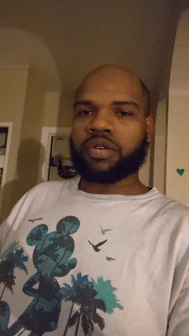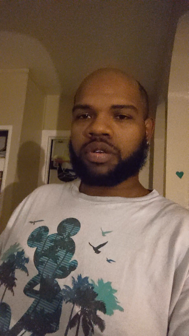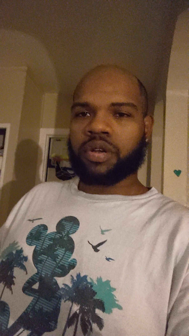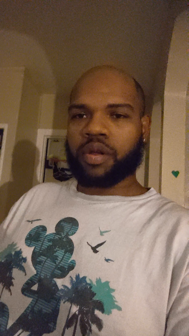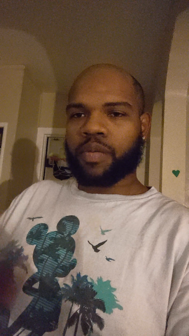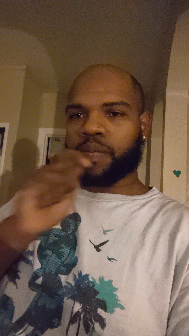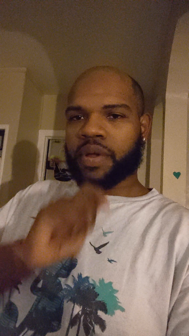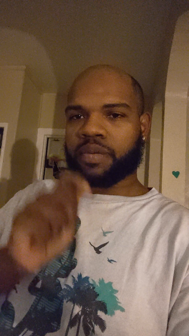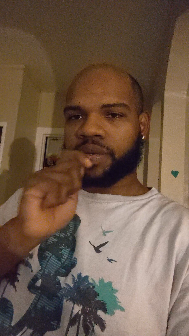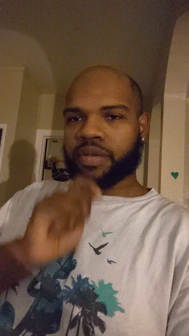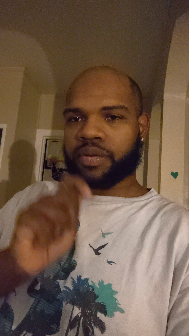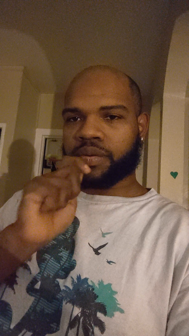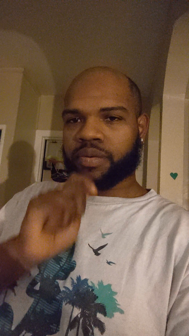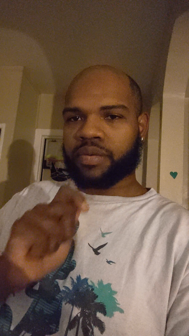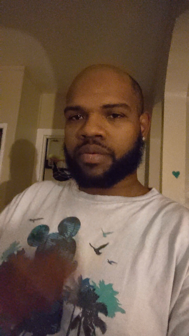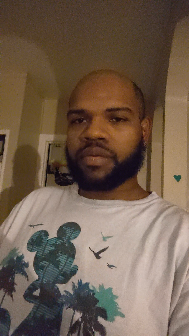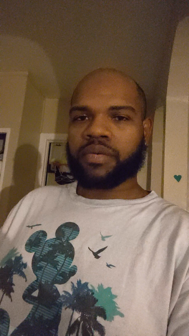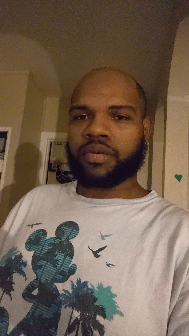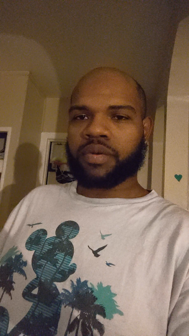popsicle